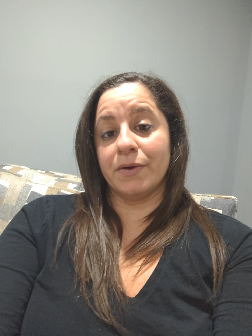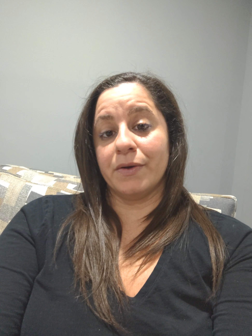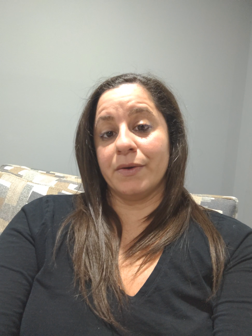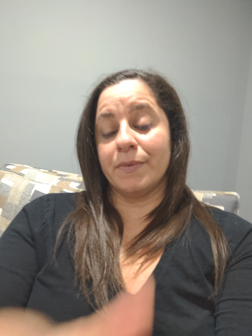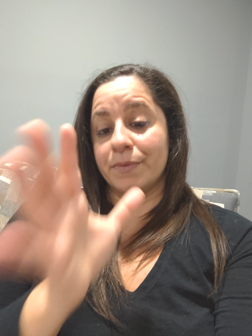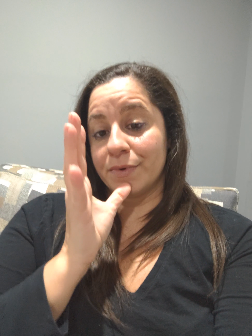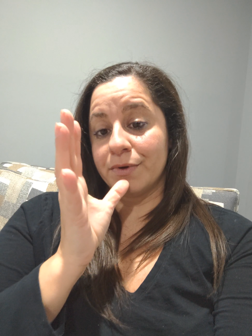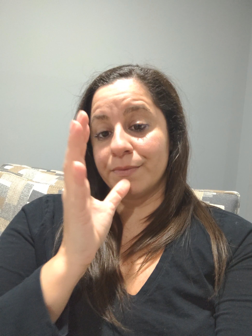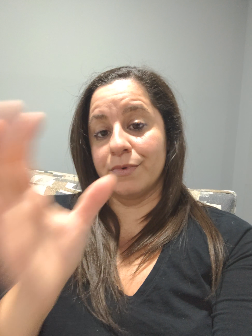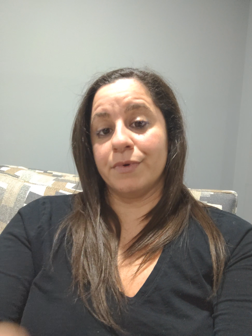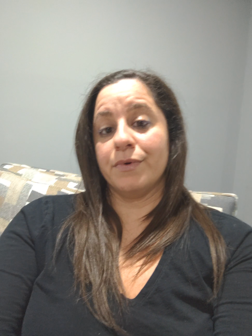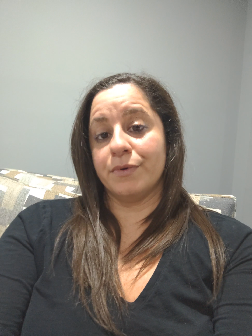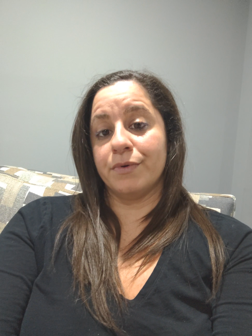mom